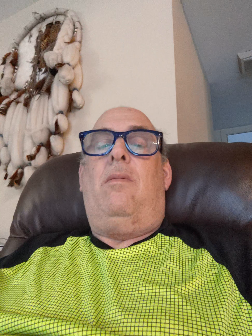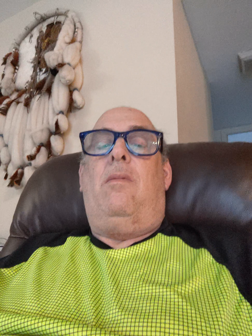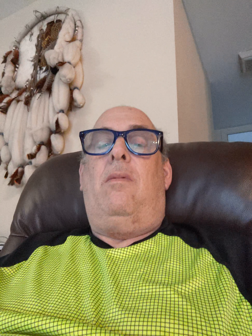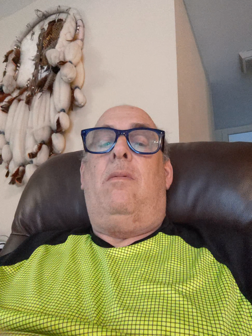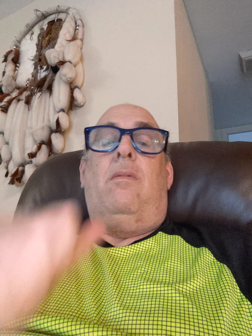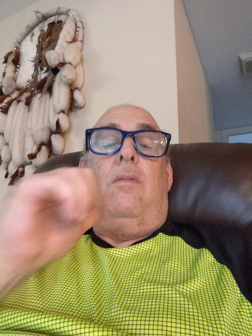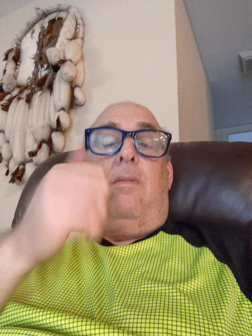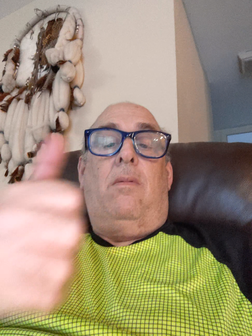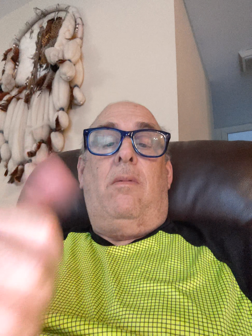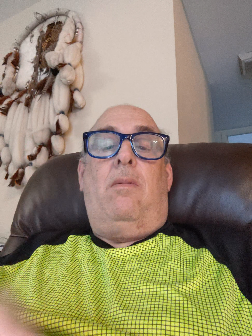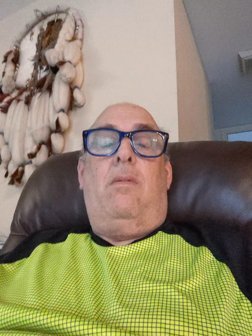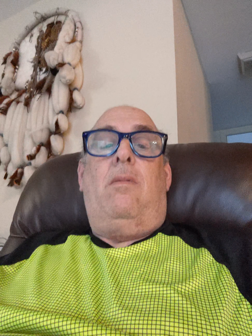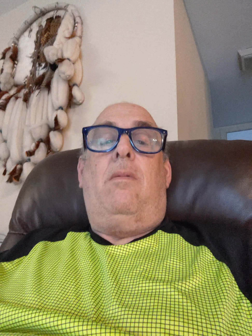tomorrow